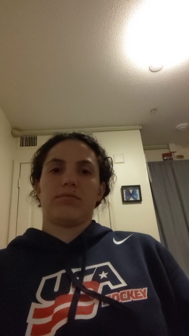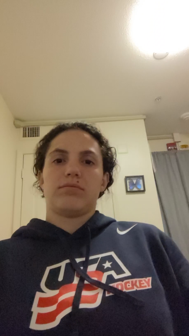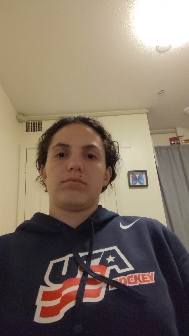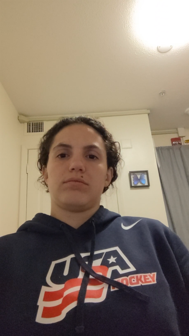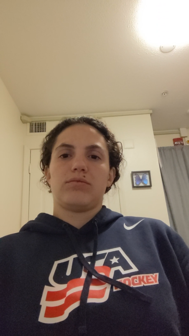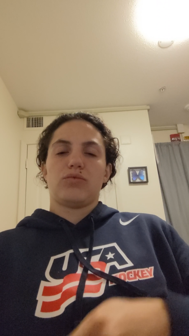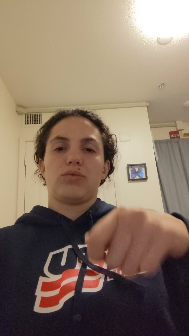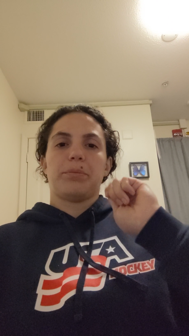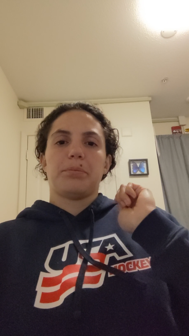rip